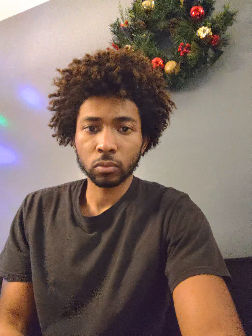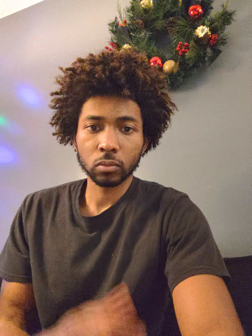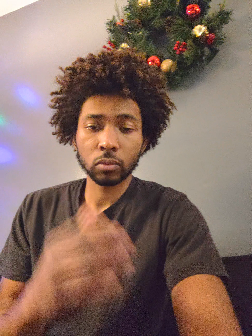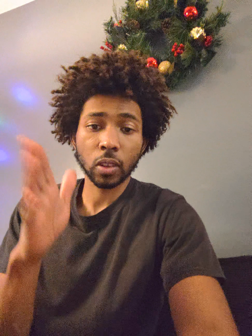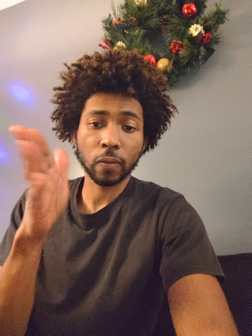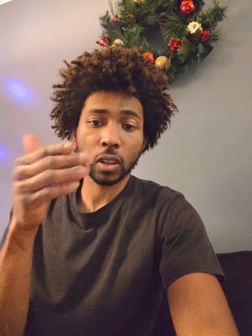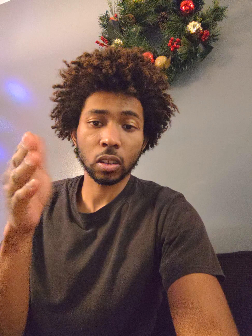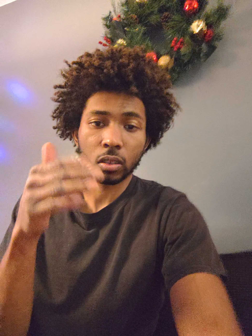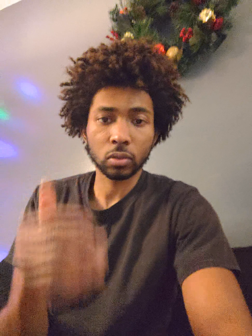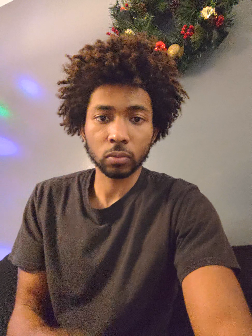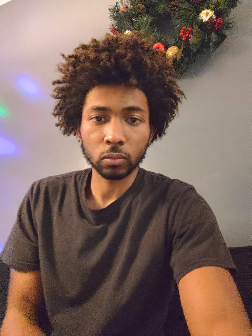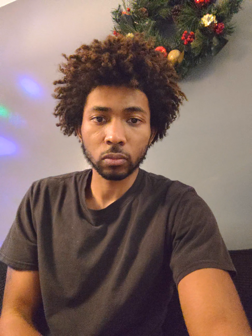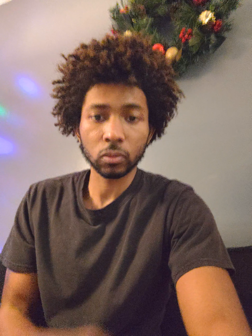flag